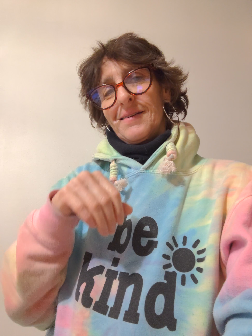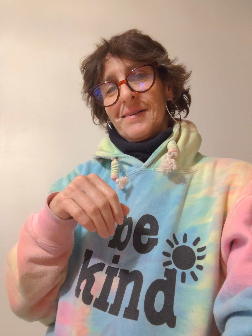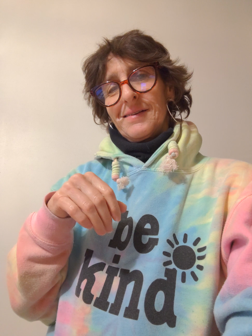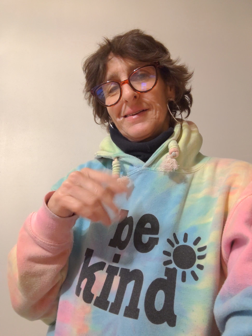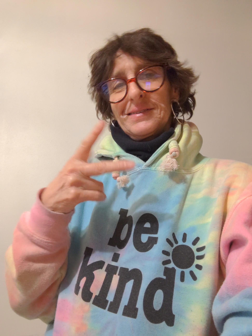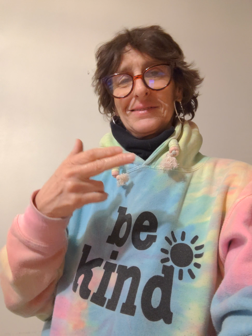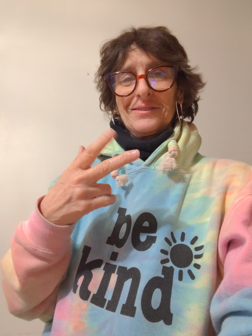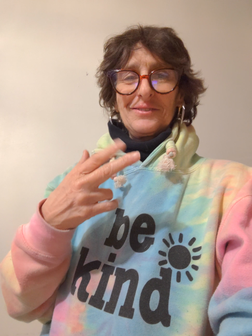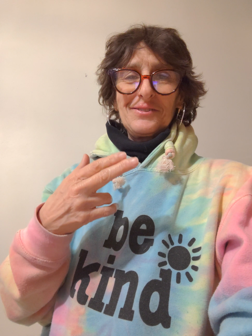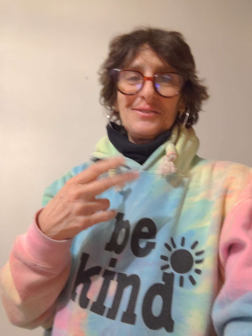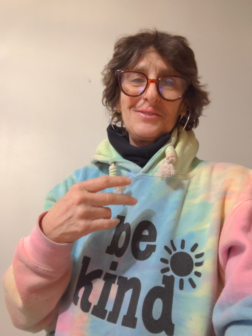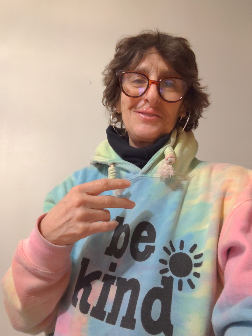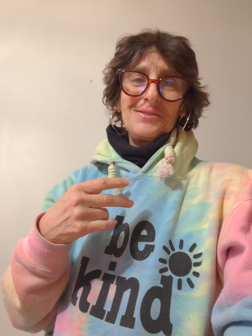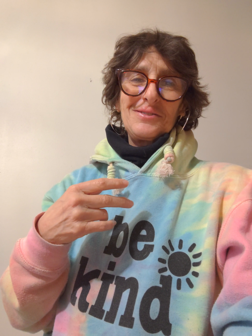scissors